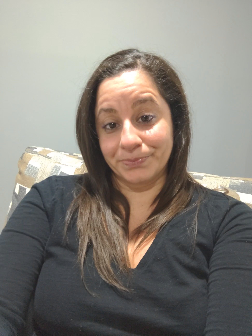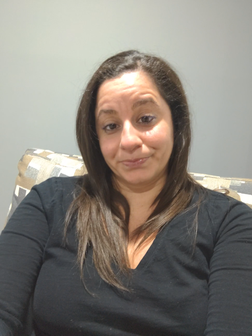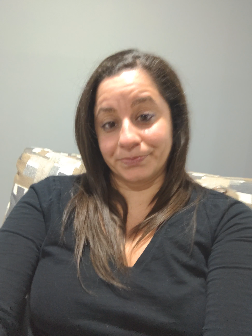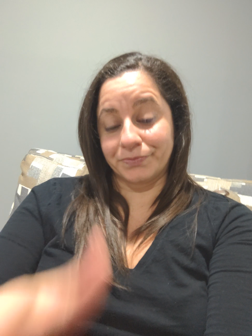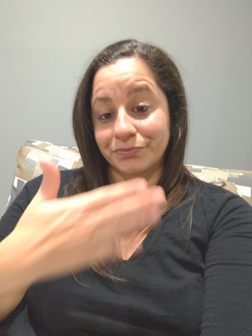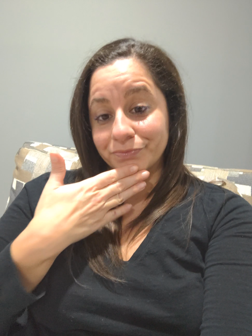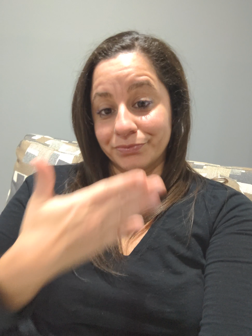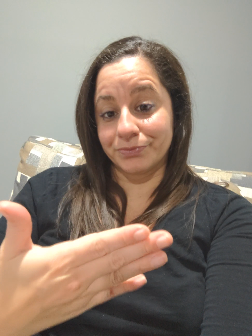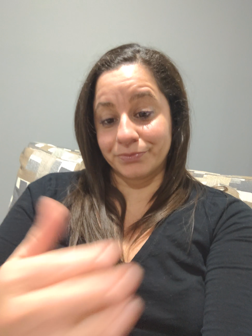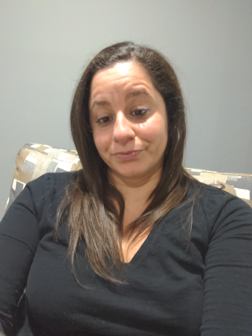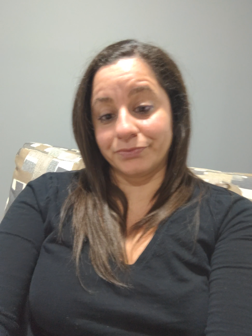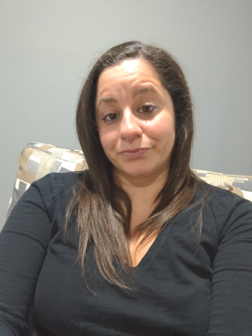thank you